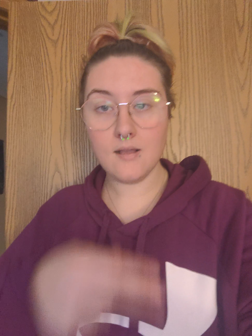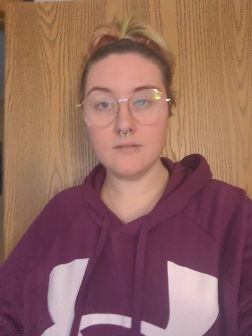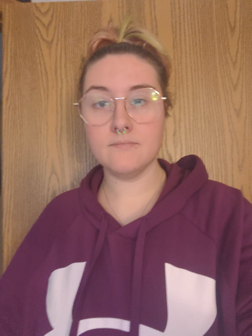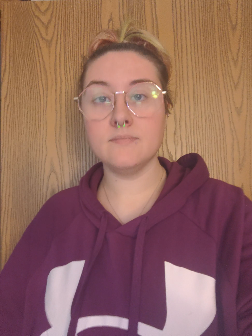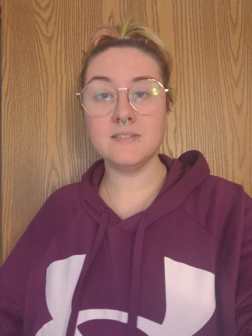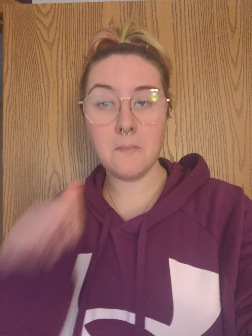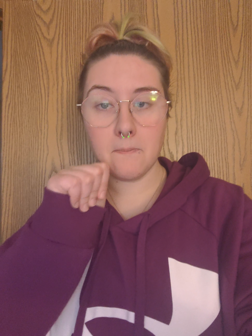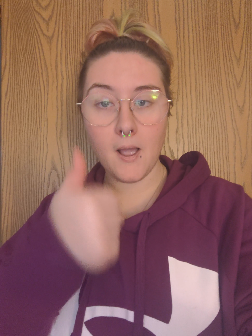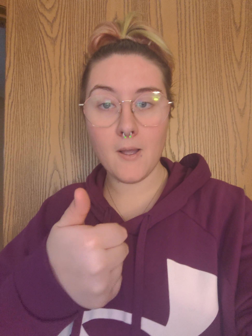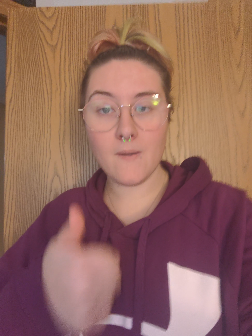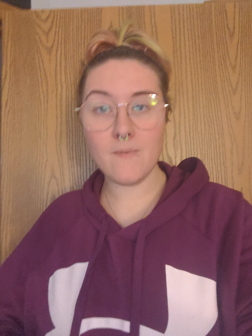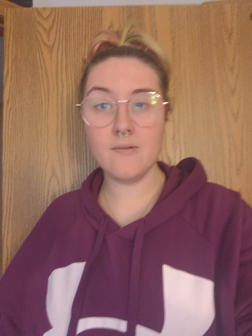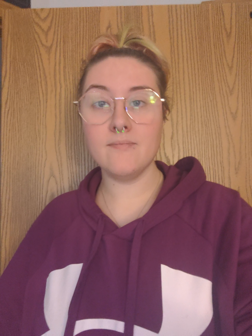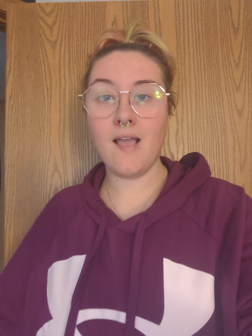tomorrow